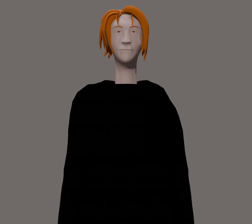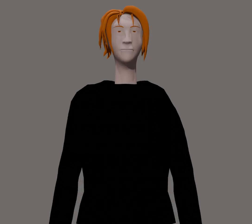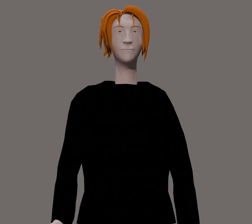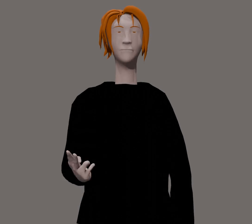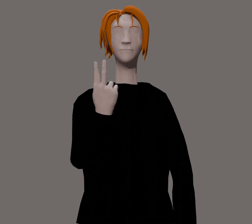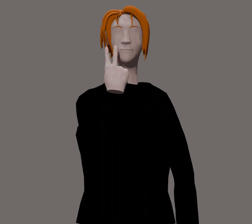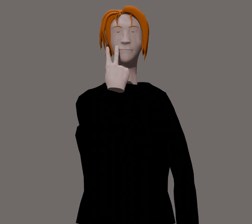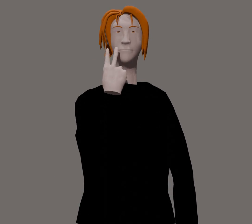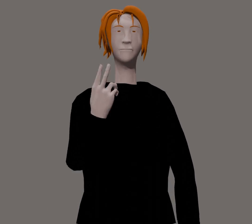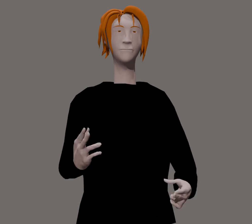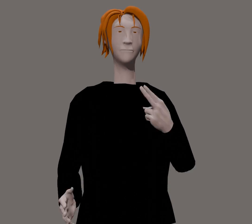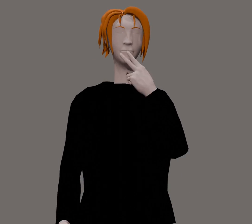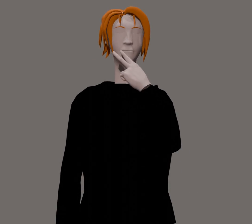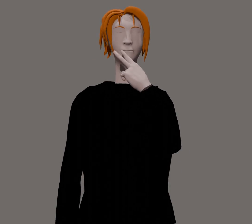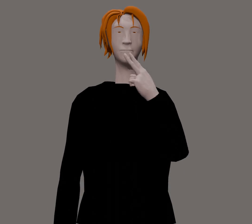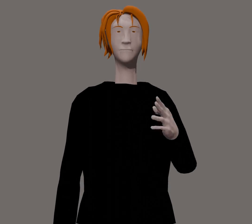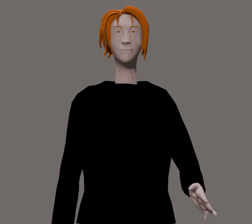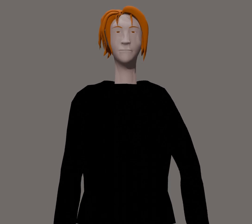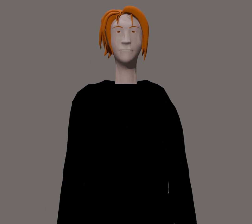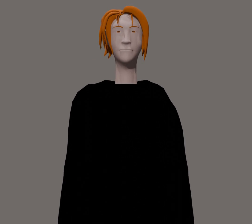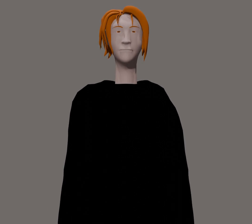Chain Smoking